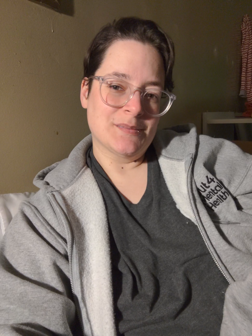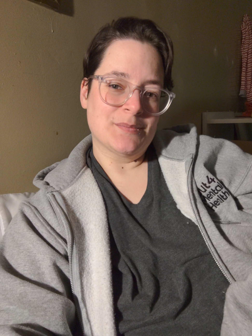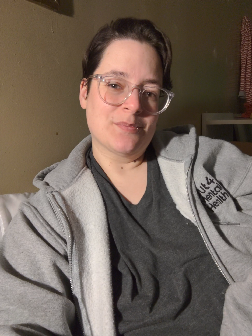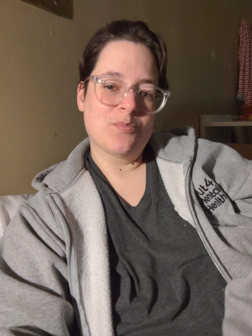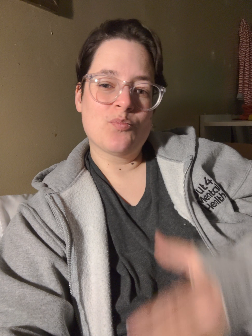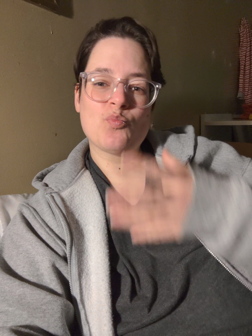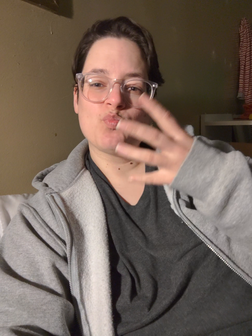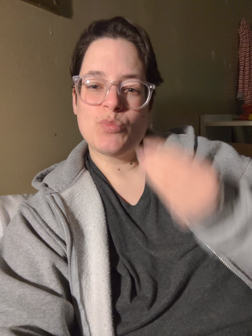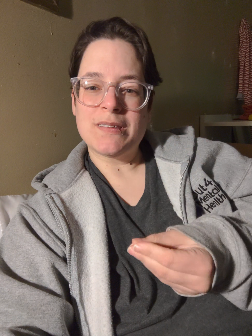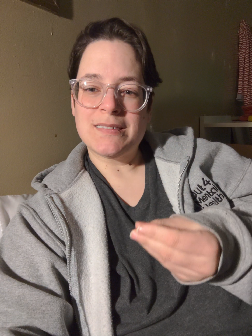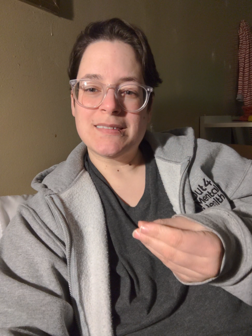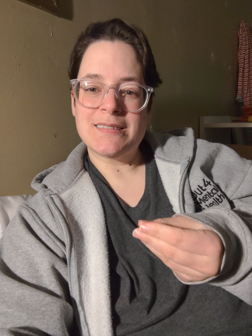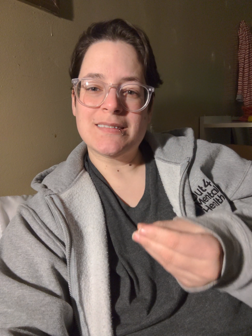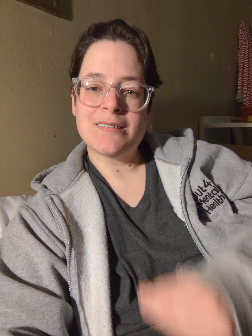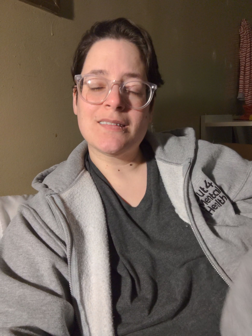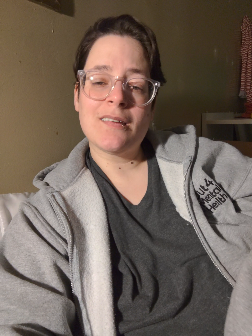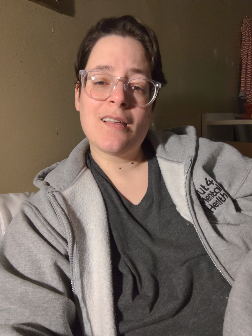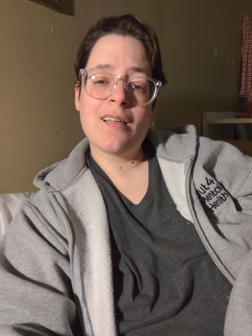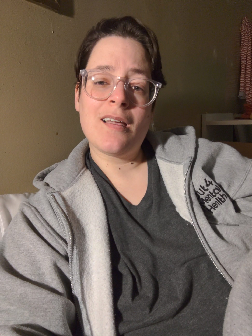wet